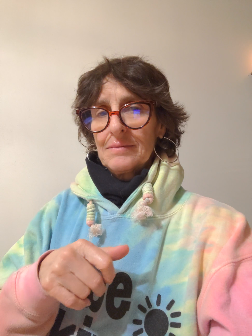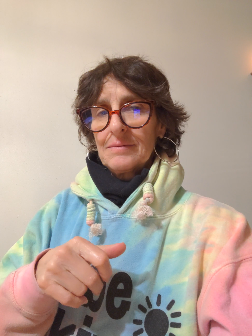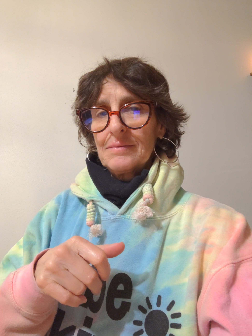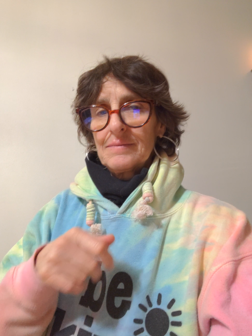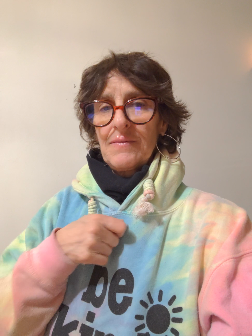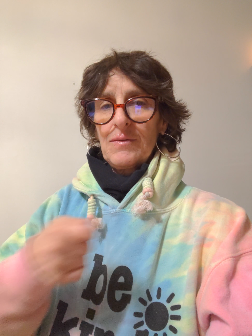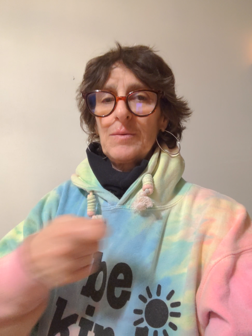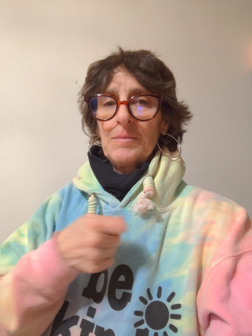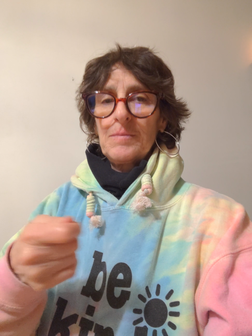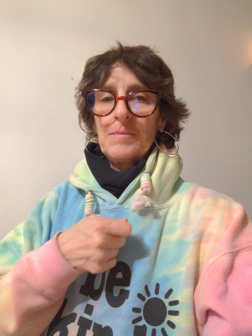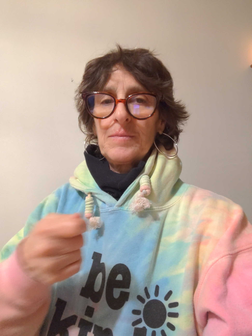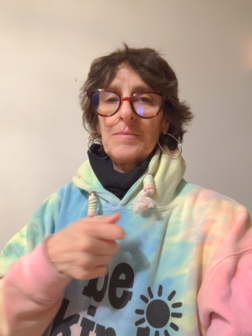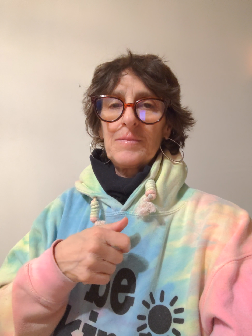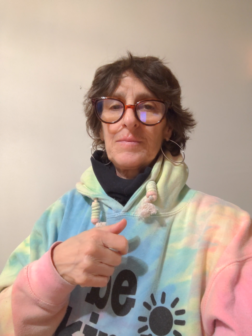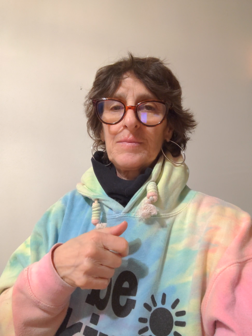vacuum